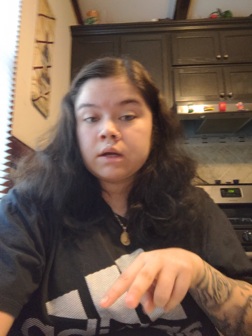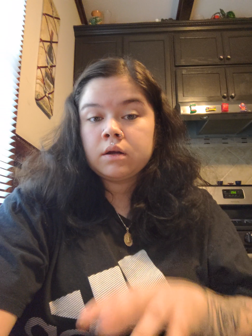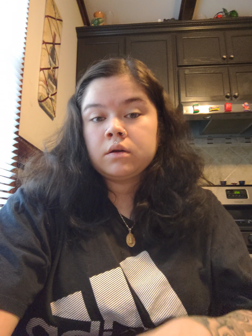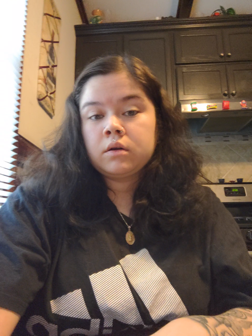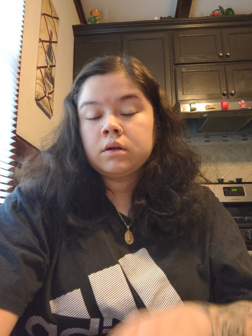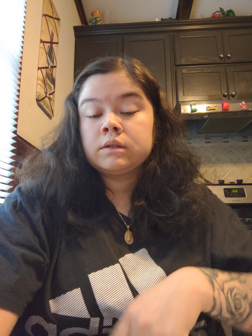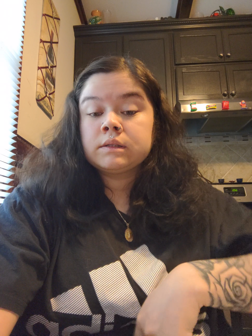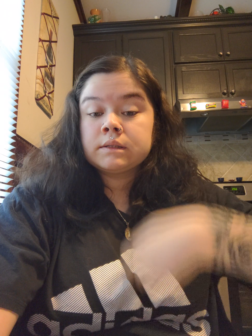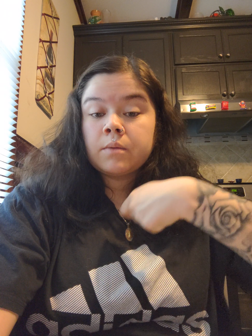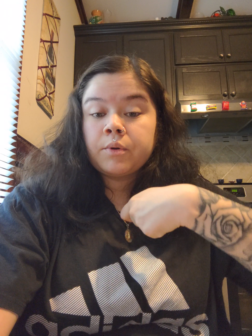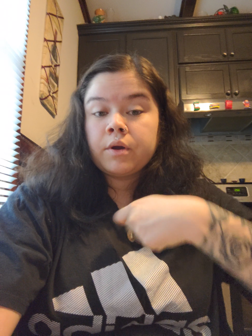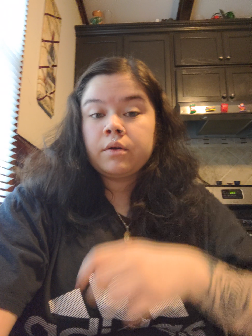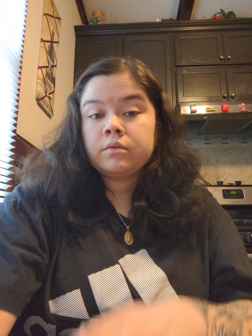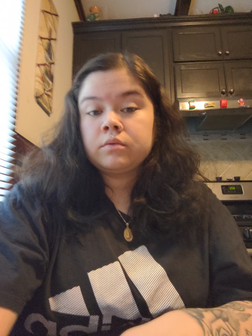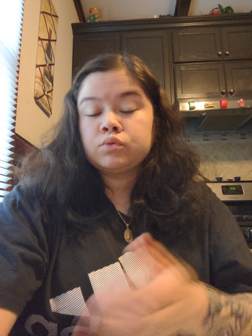zipper